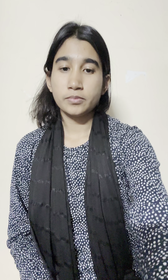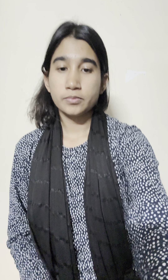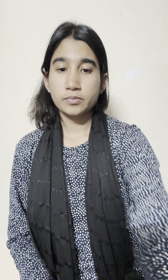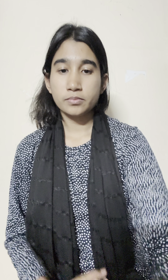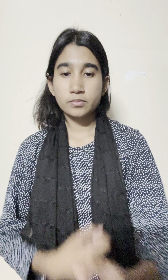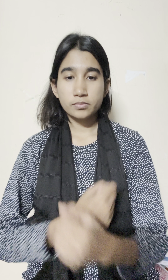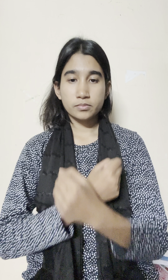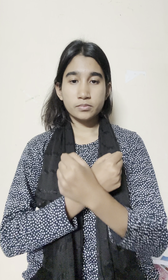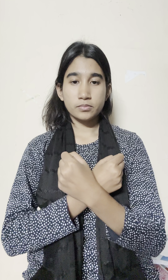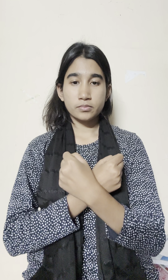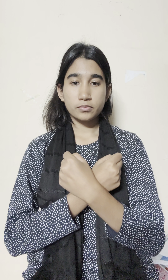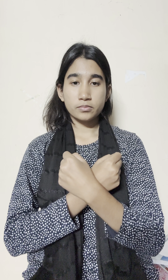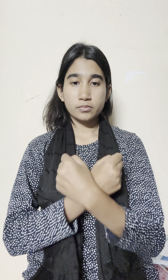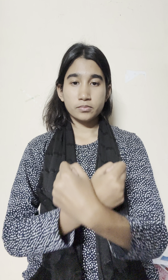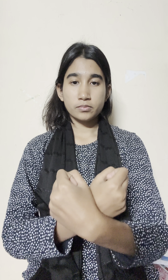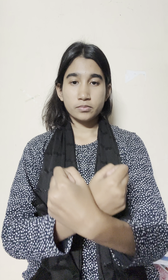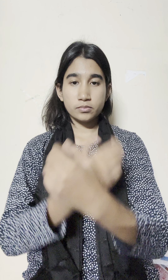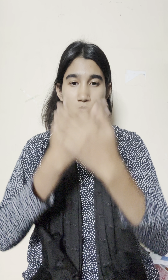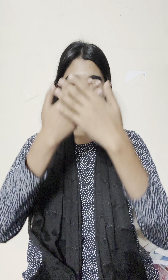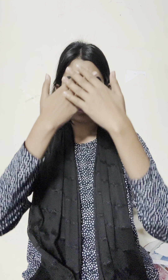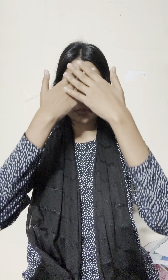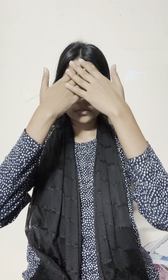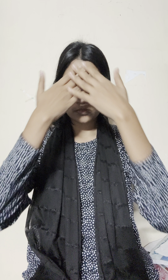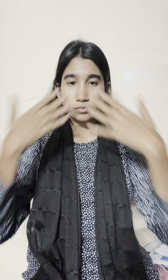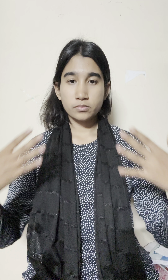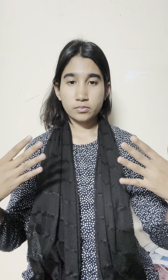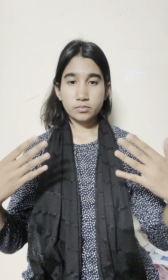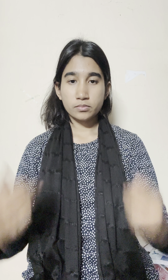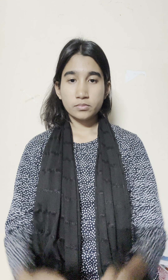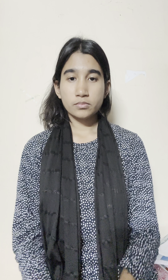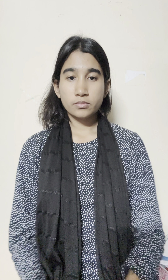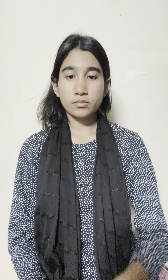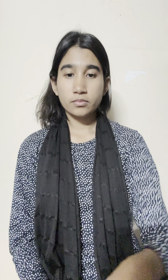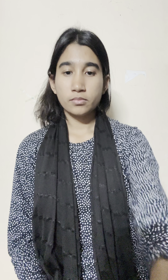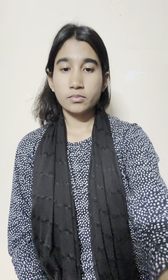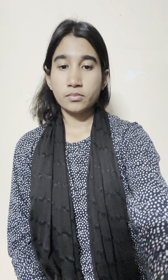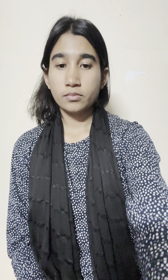জেল